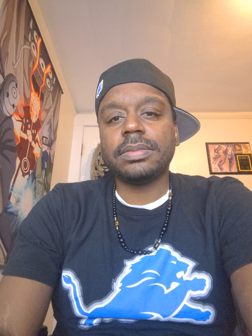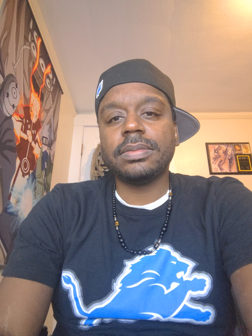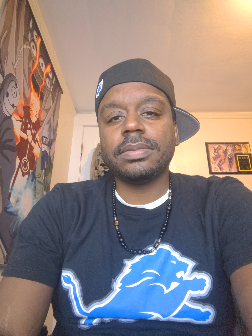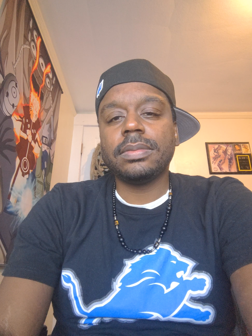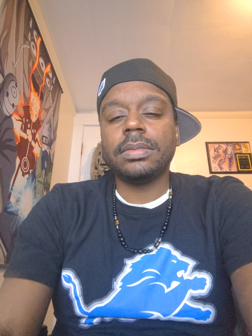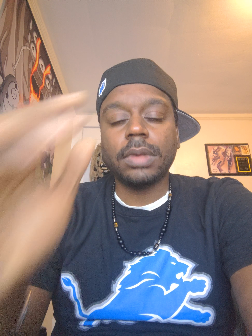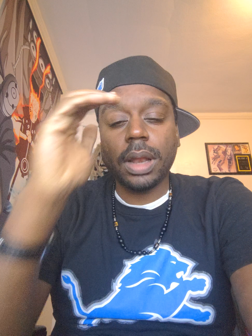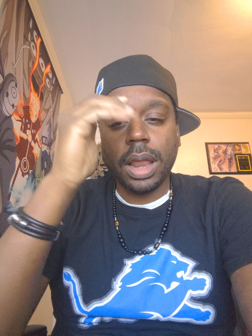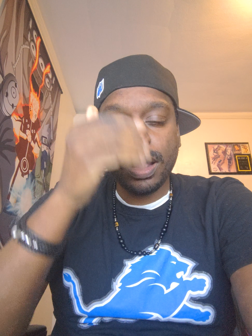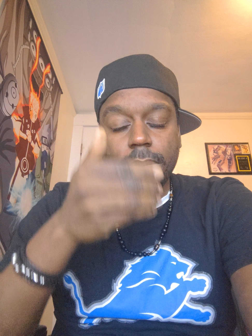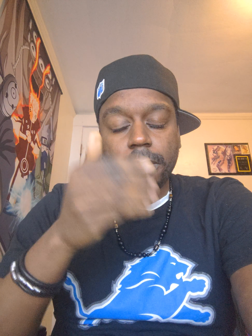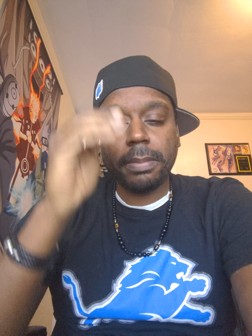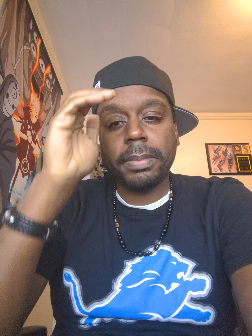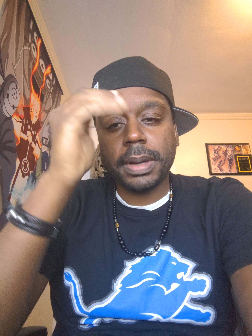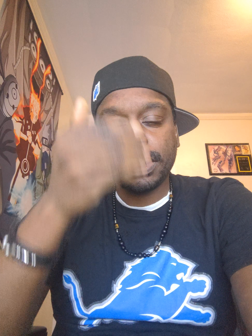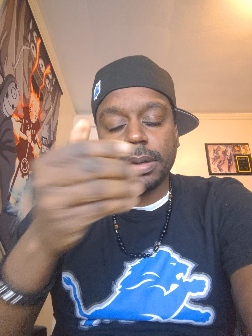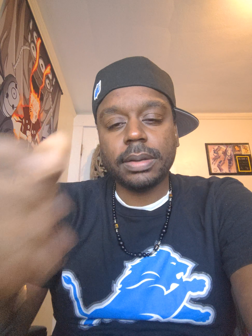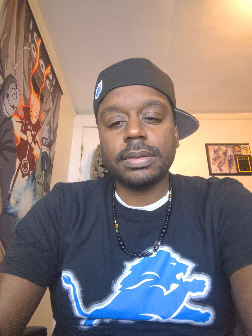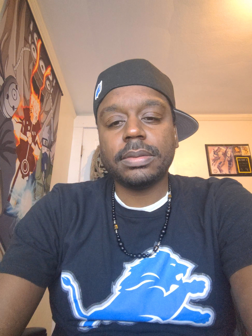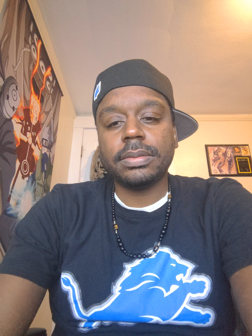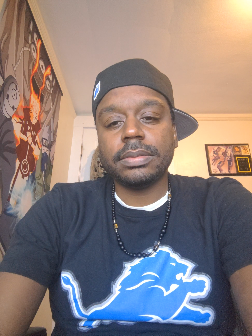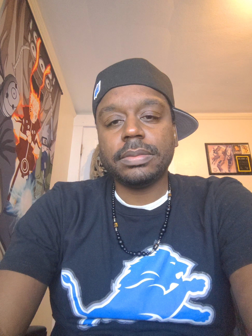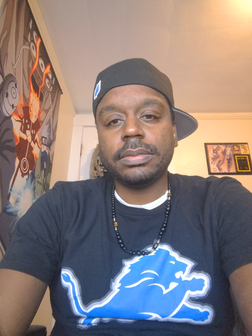sleepy